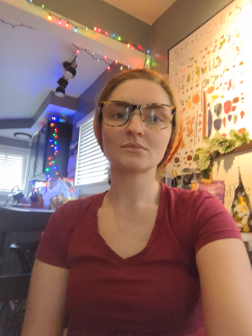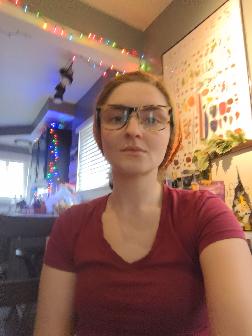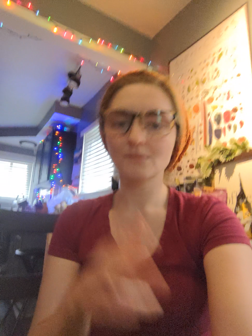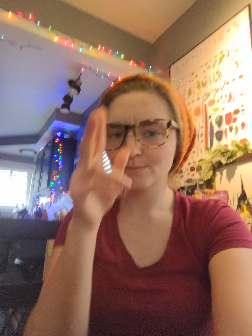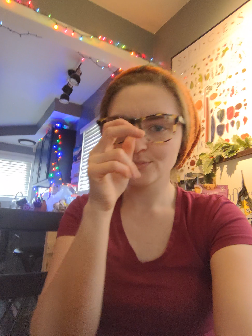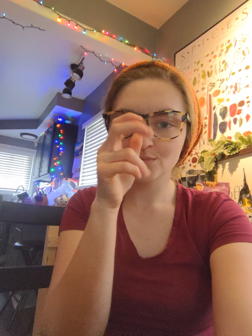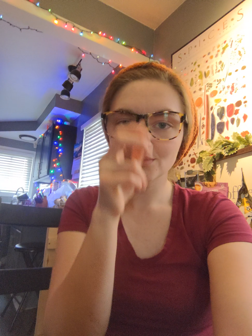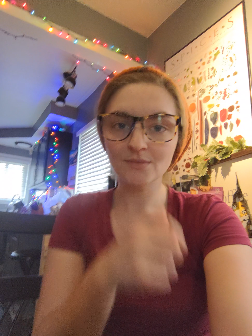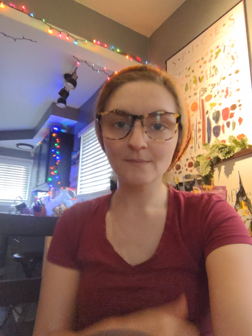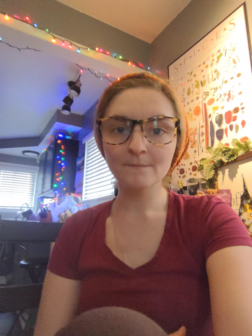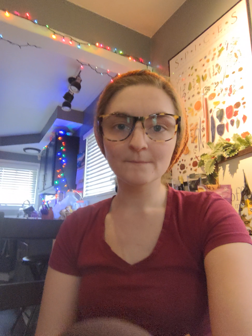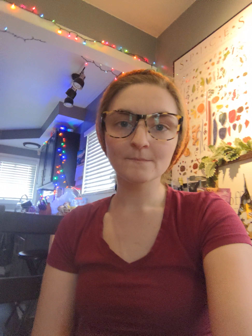bug